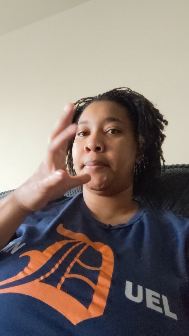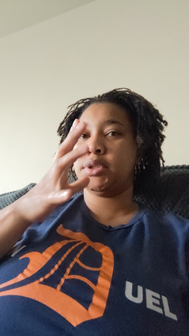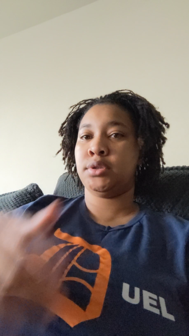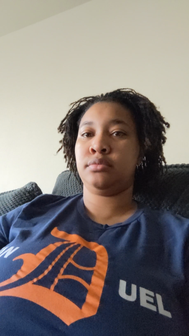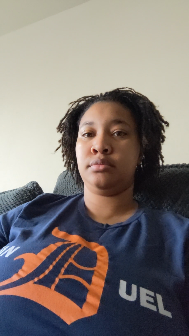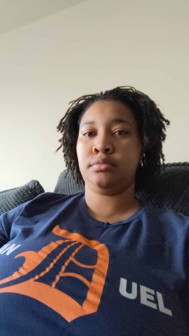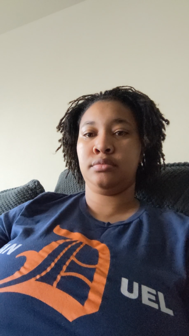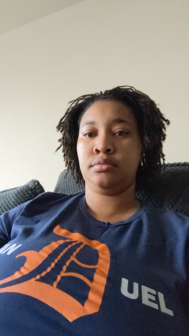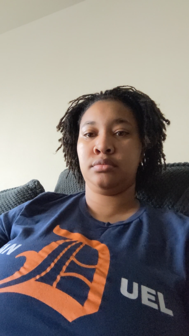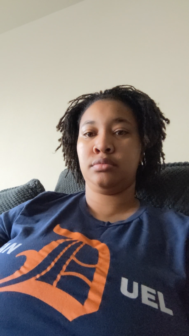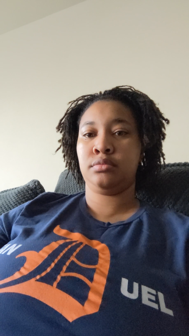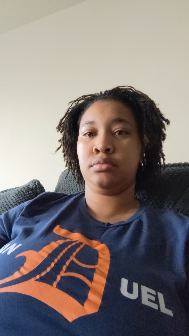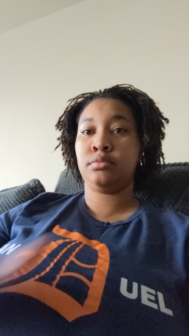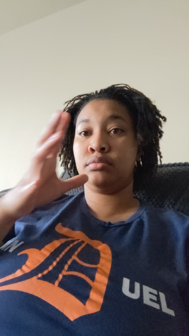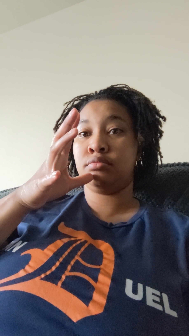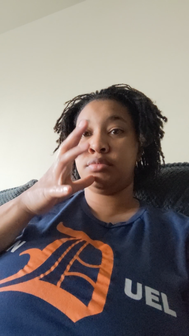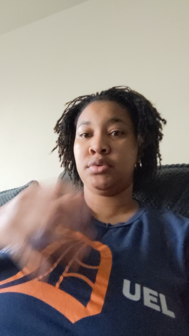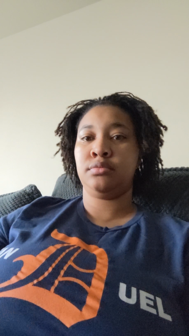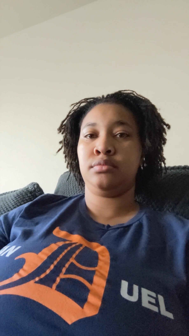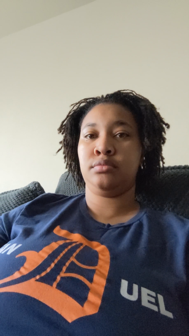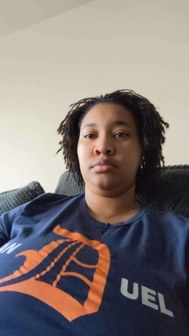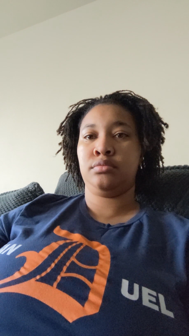mommy